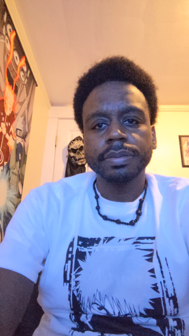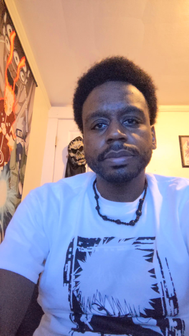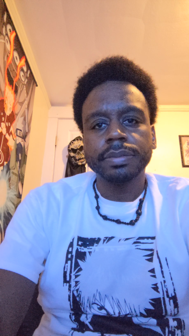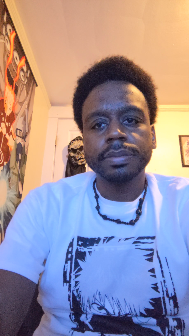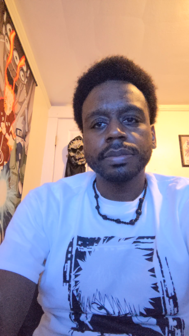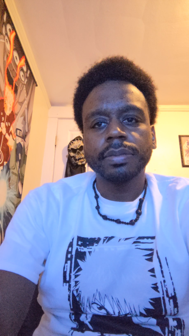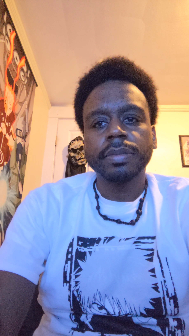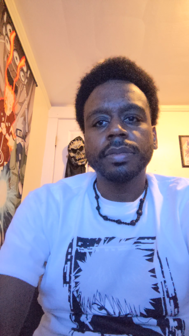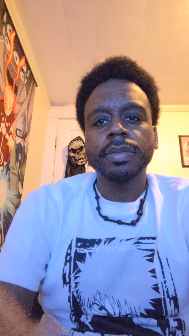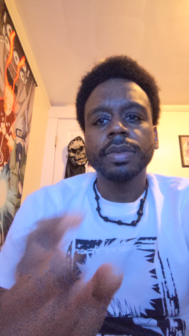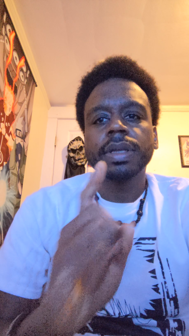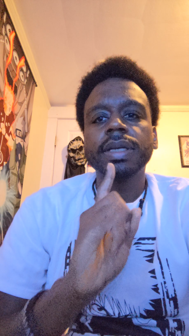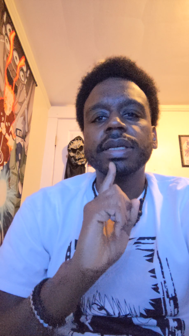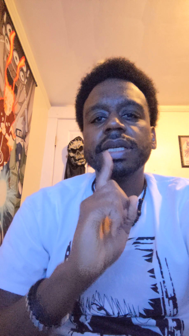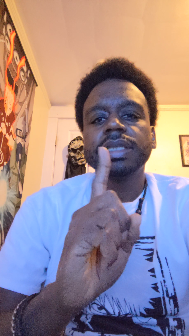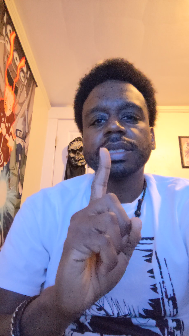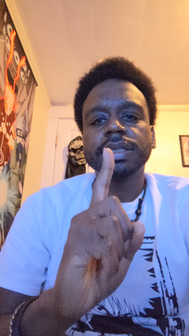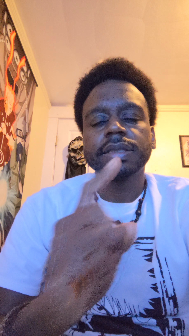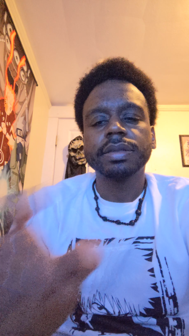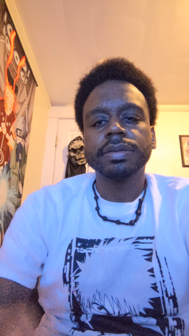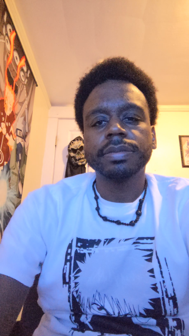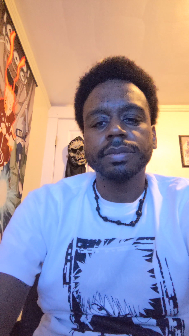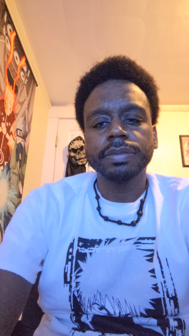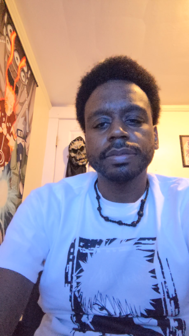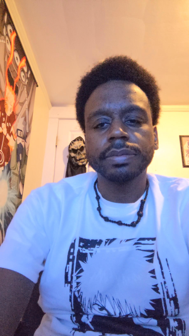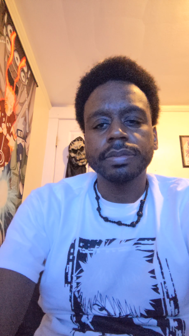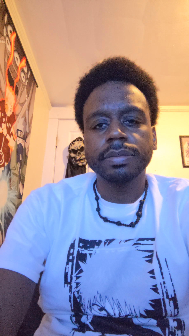is